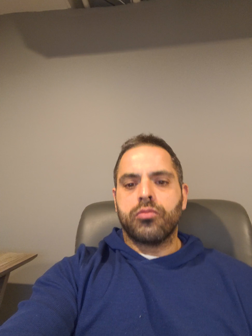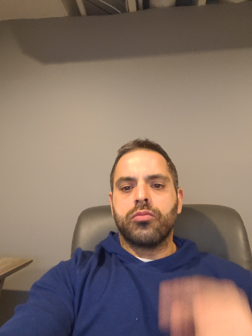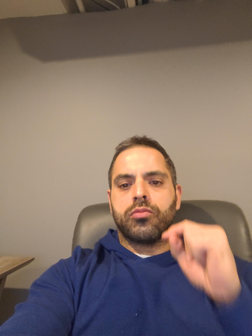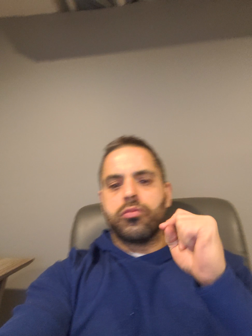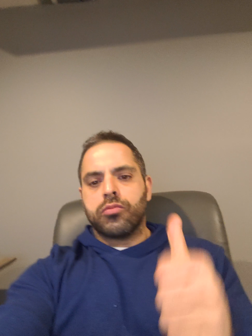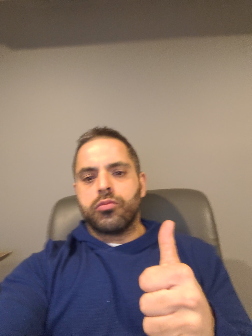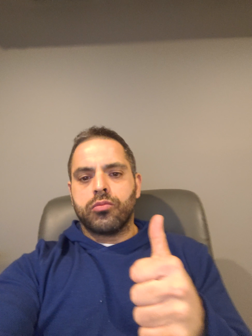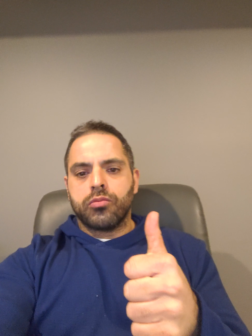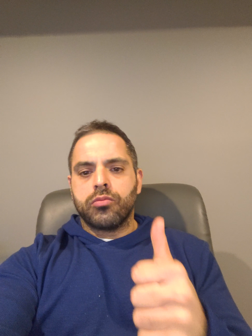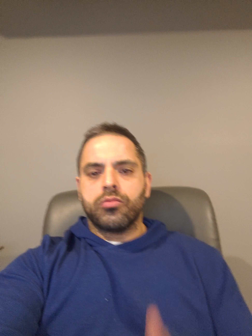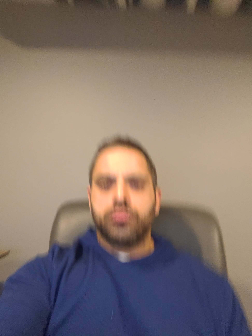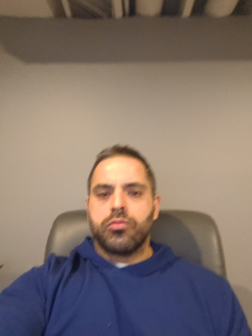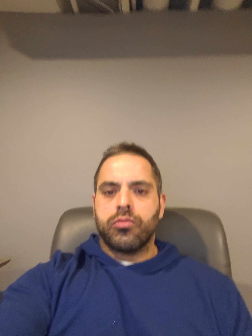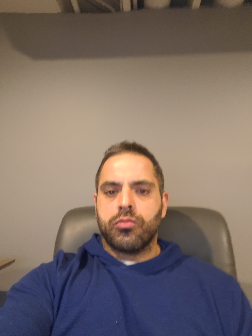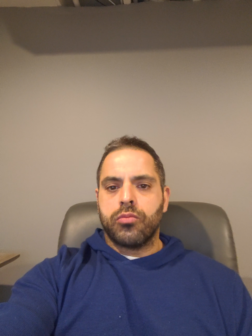fast